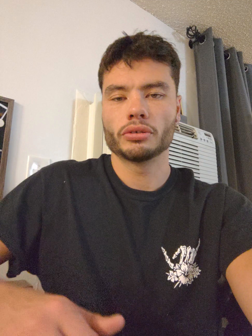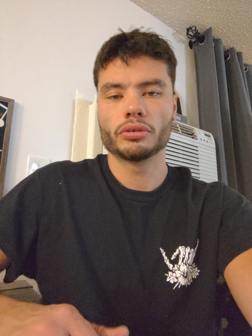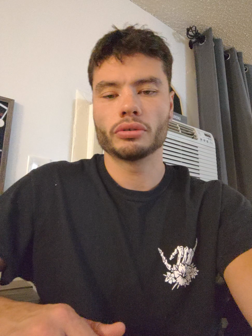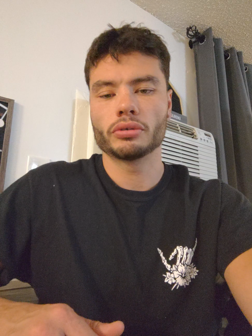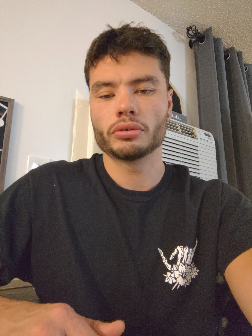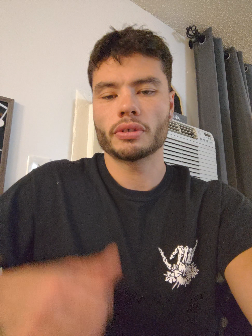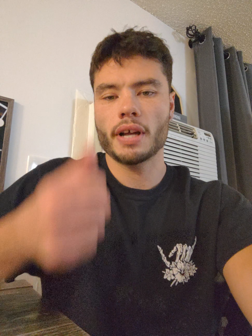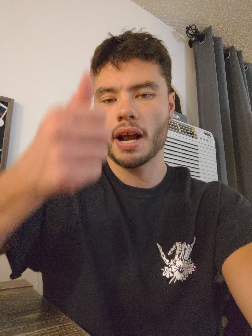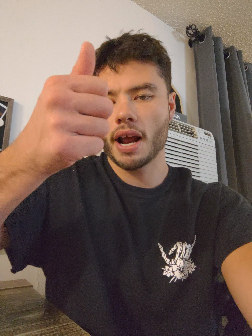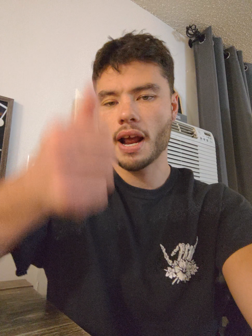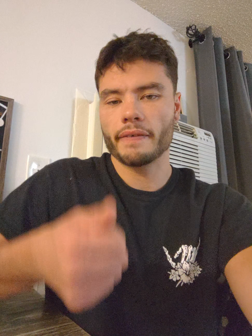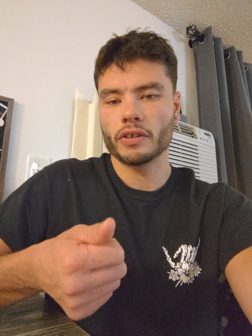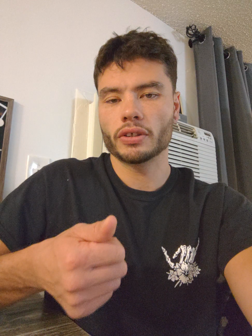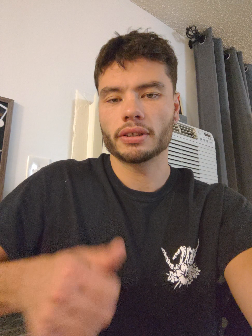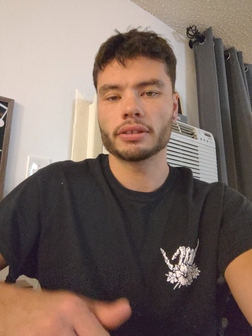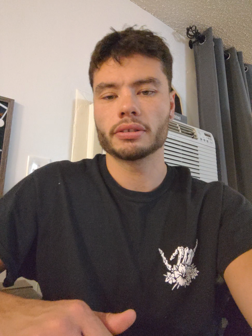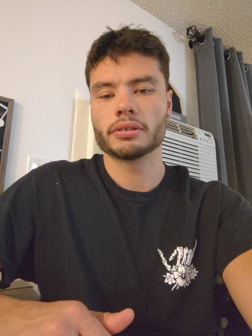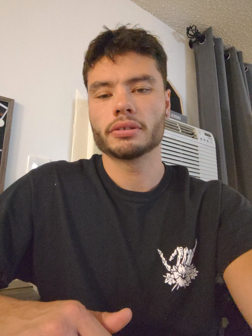every